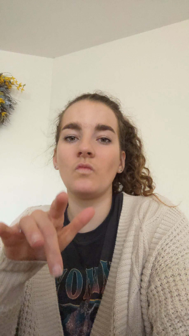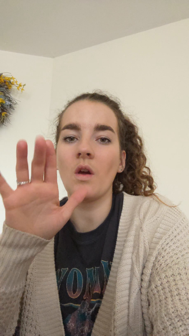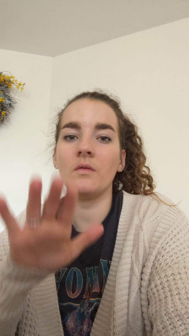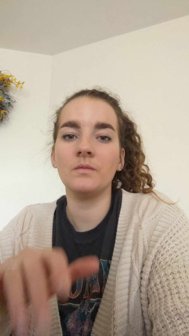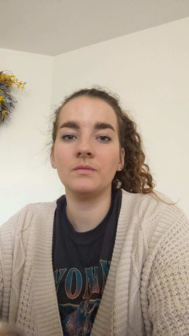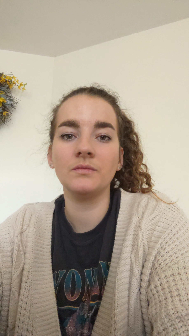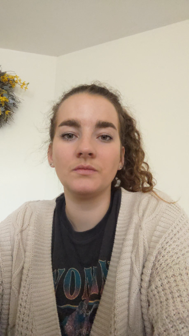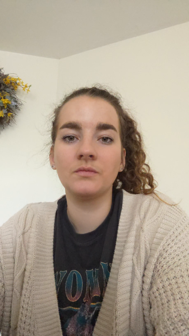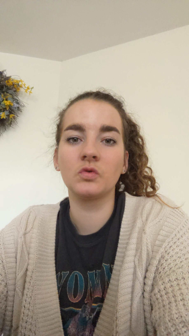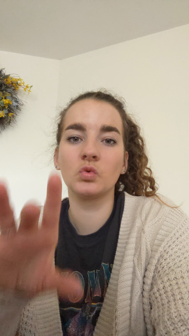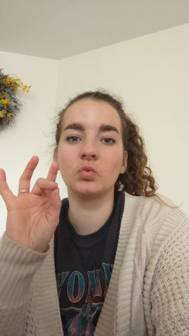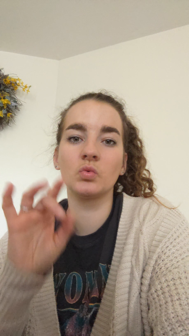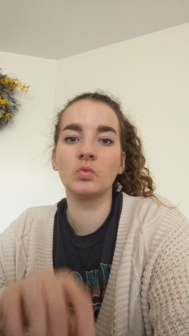choose